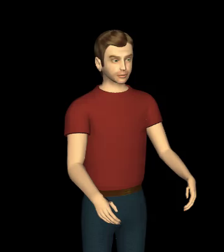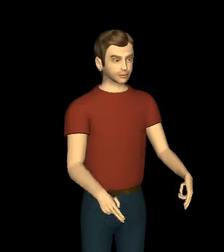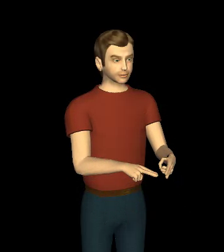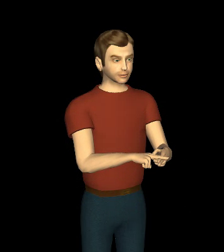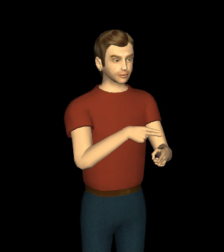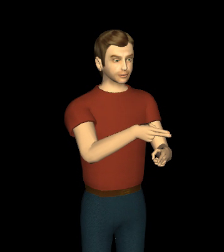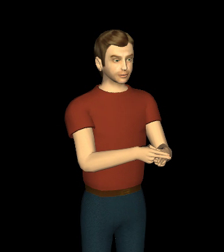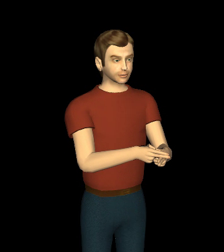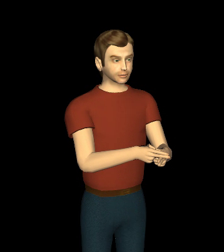اسم